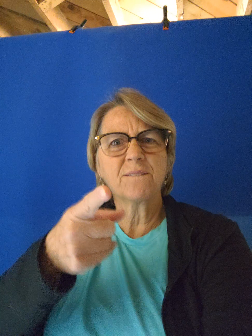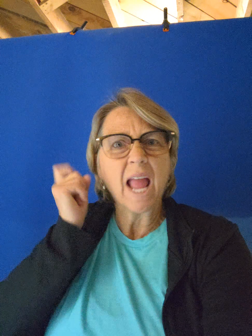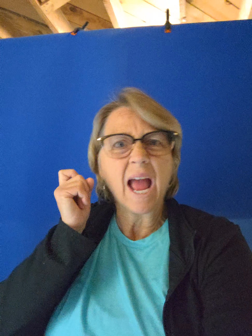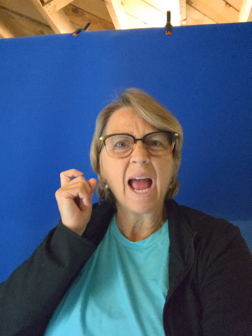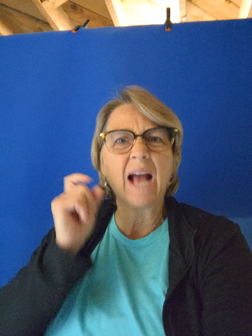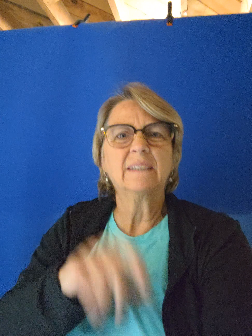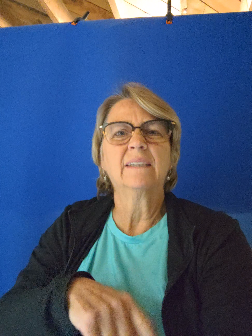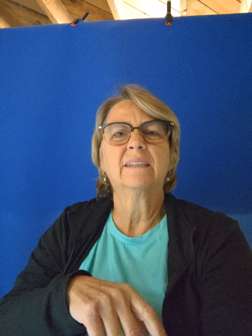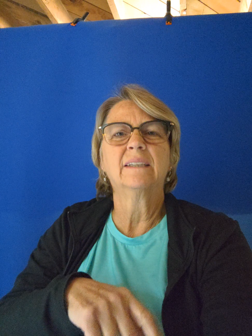fast